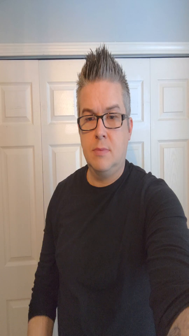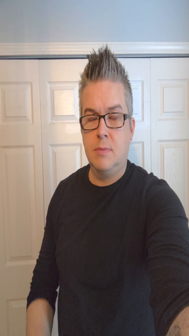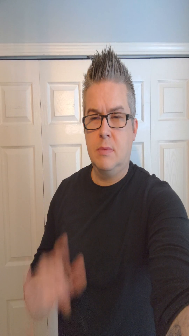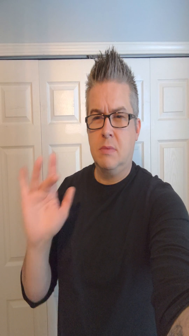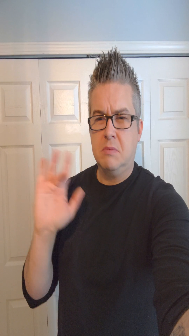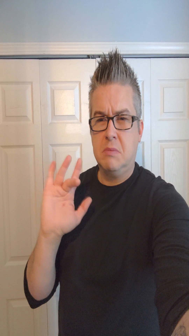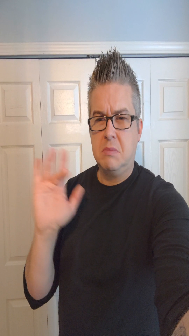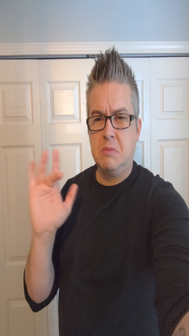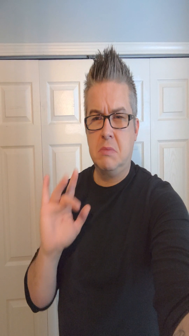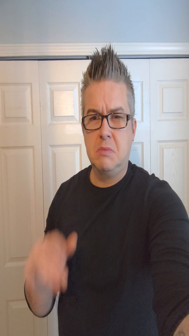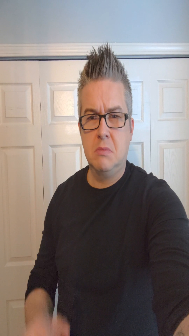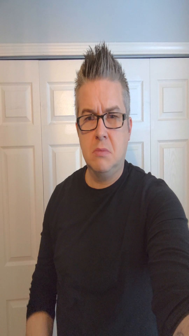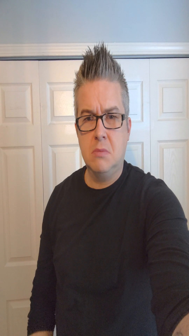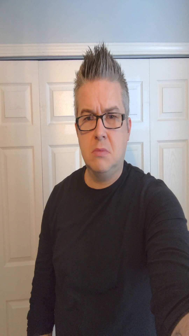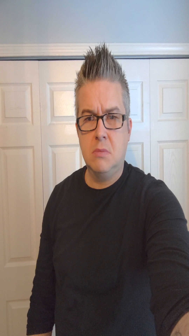yucky